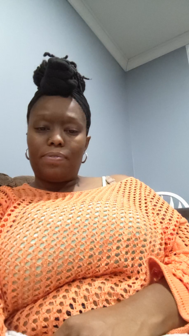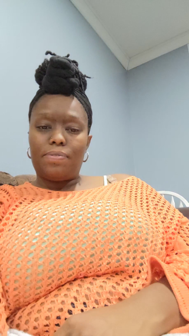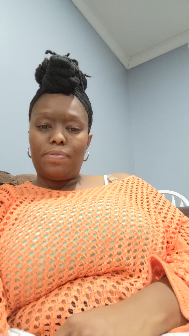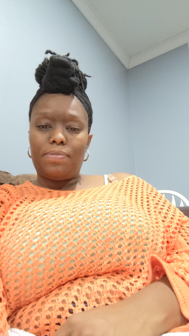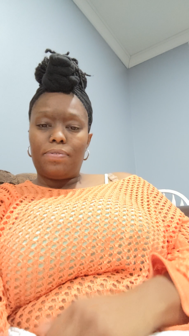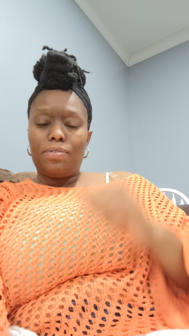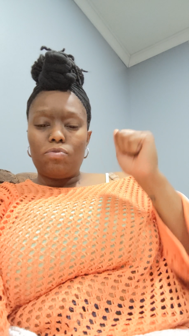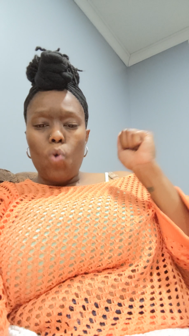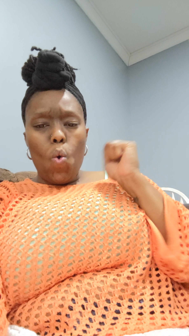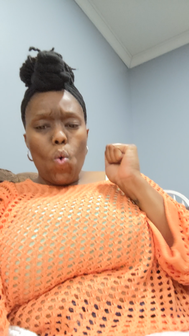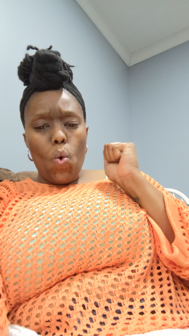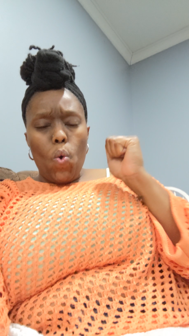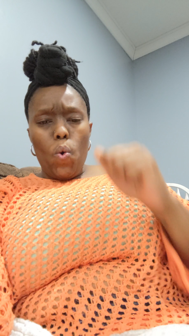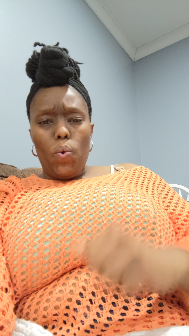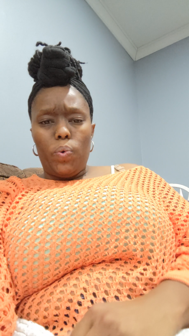cold